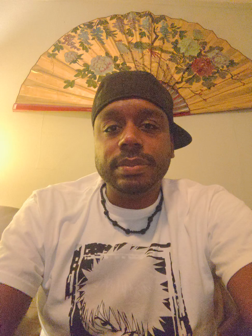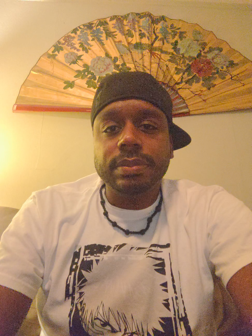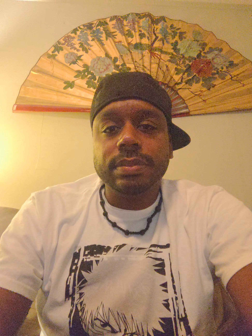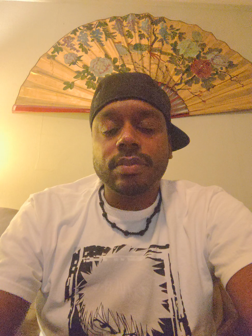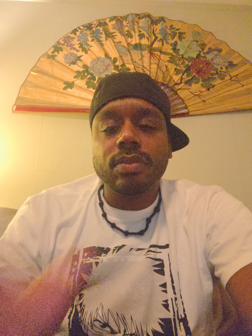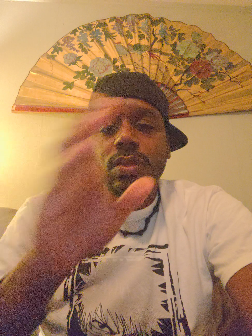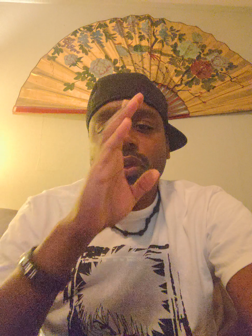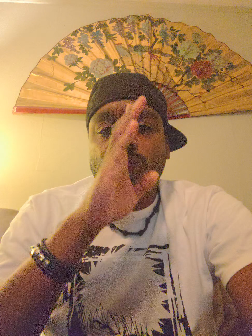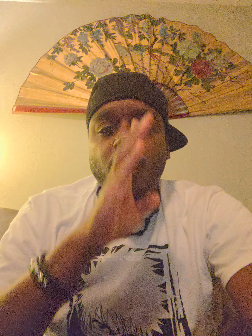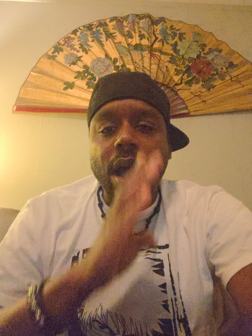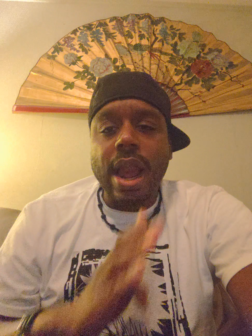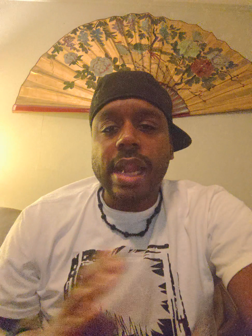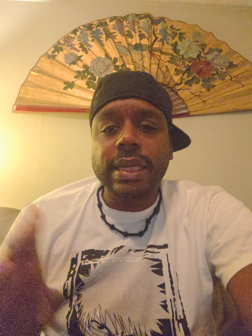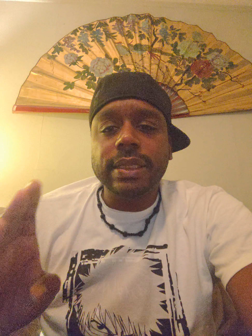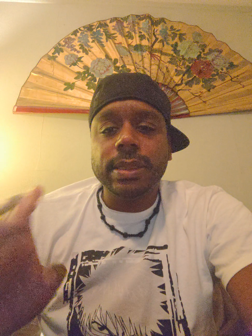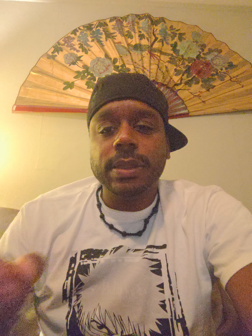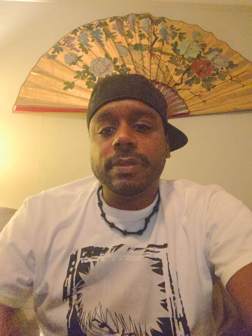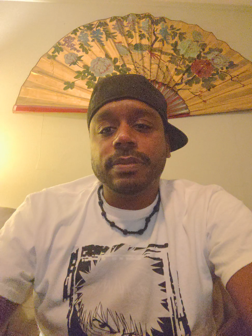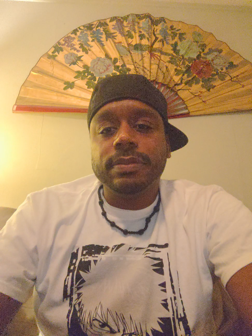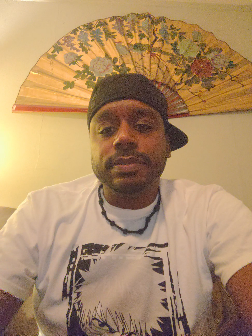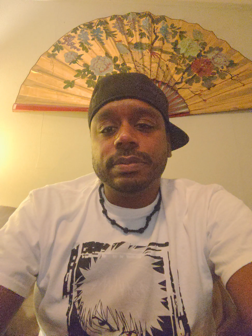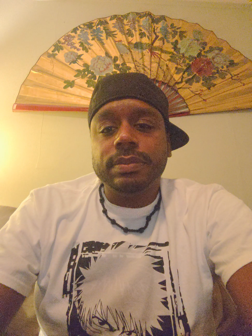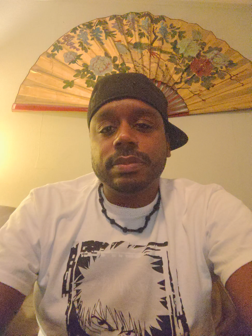quiet